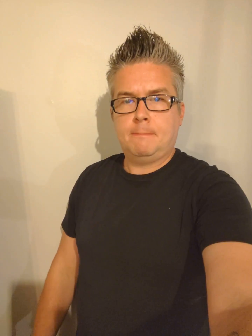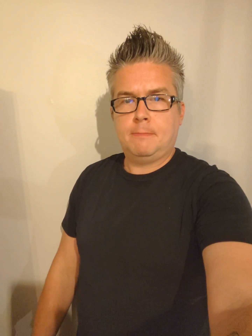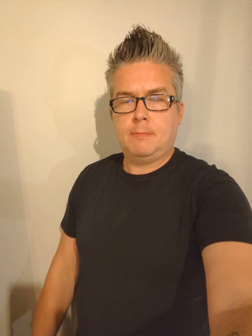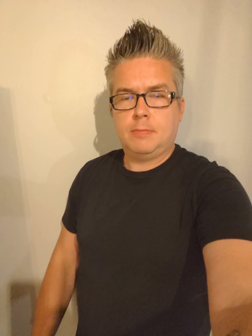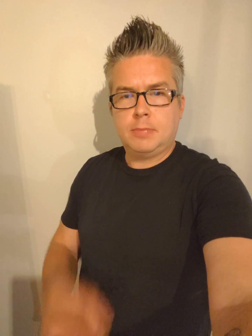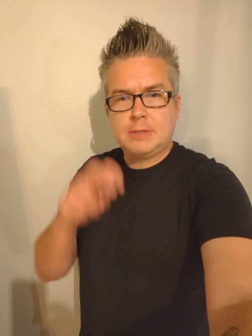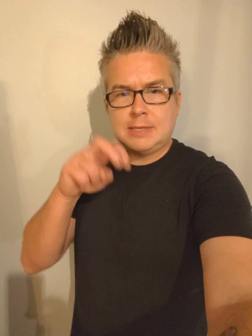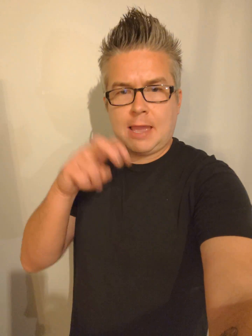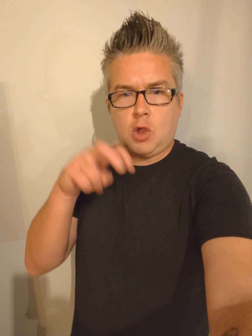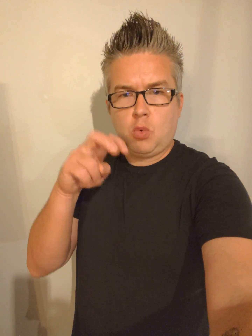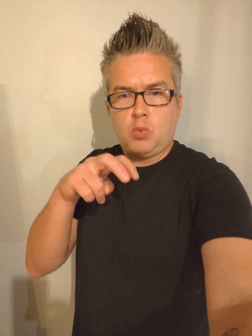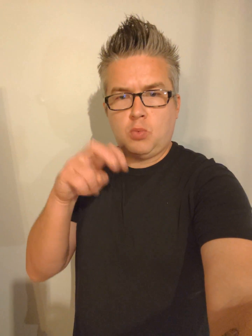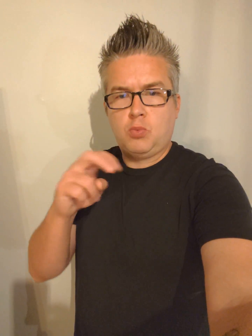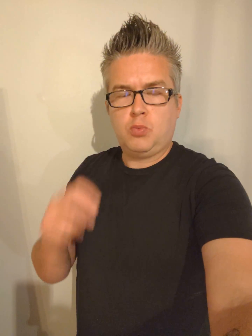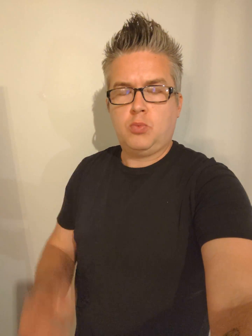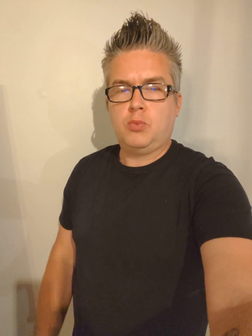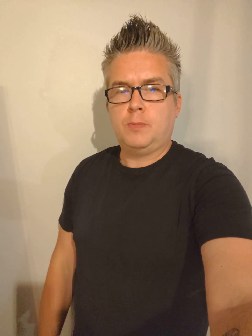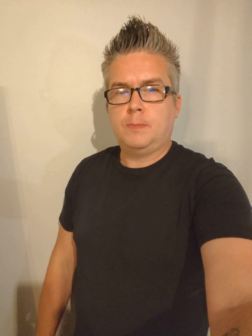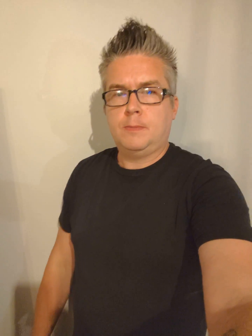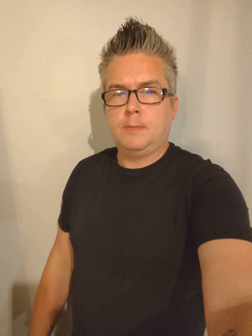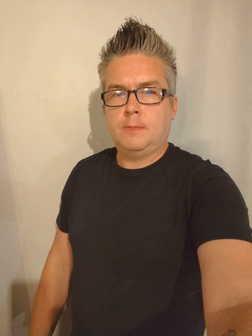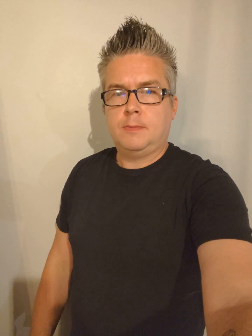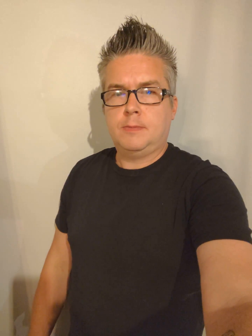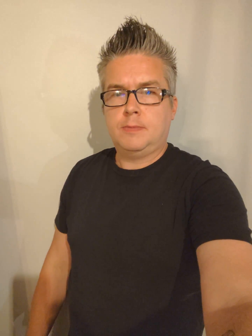potato